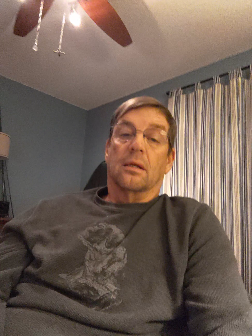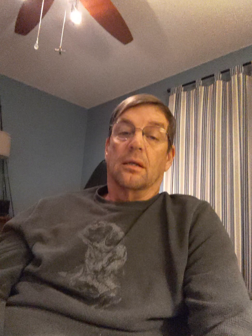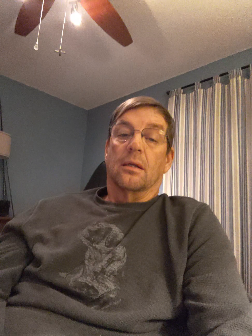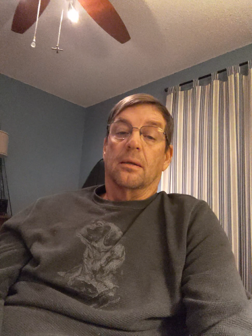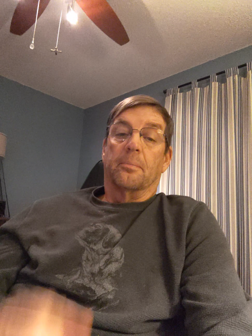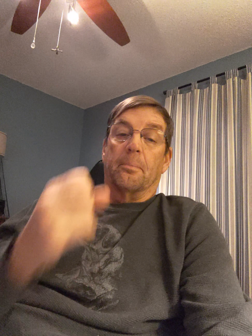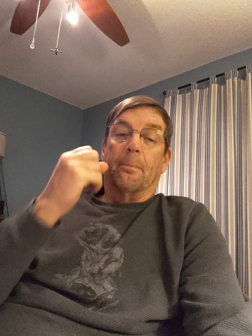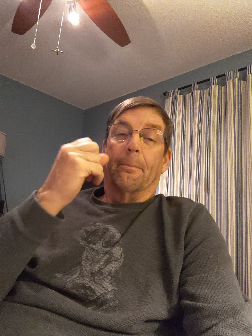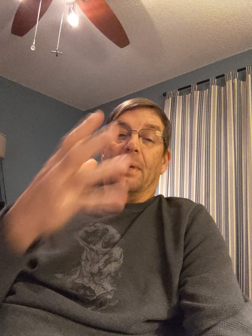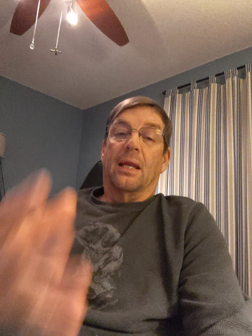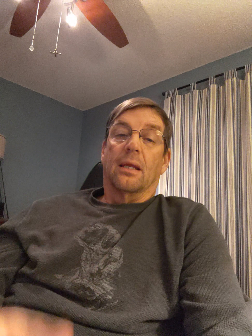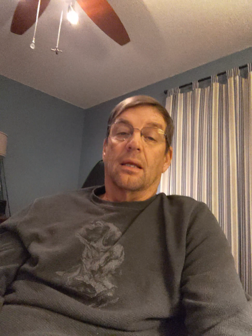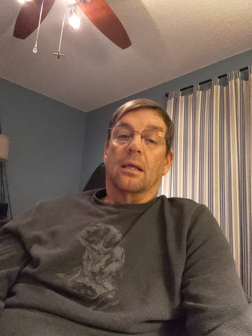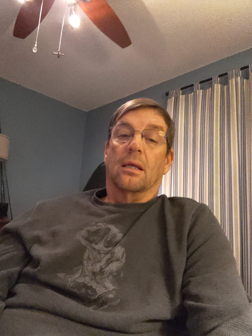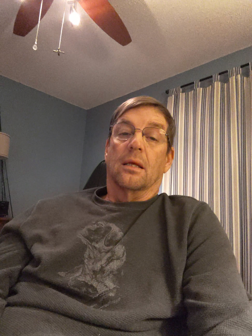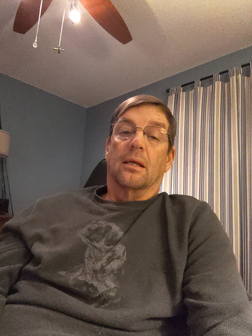many